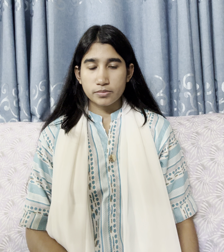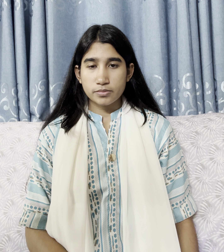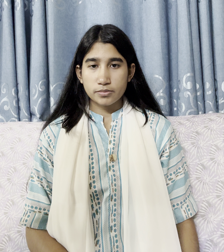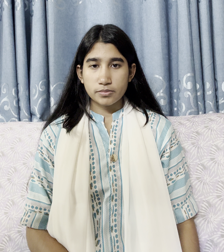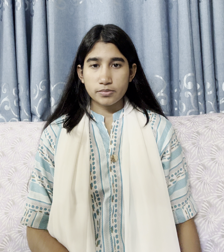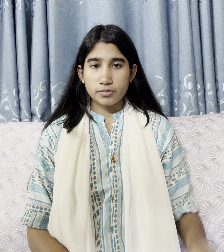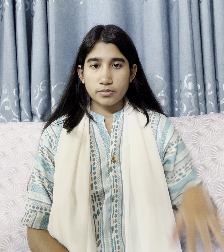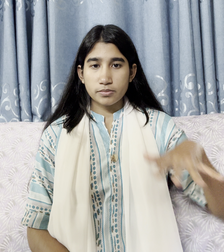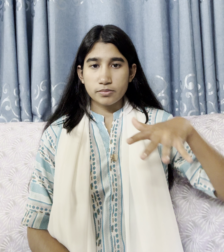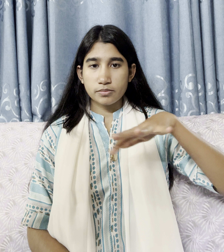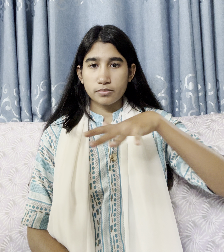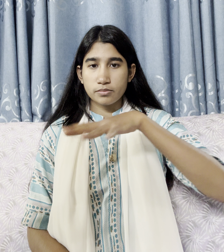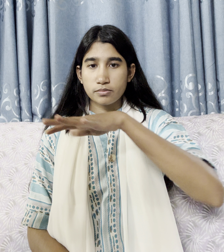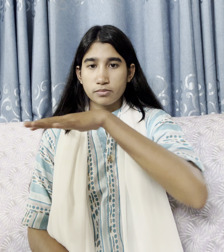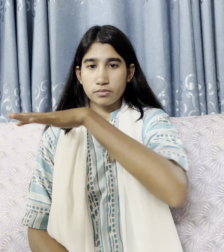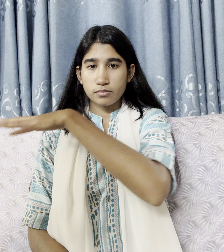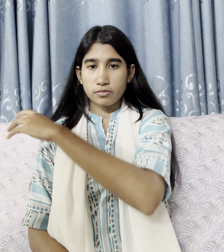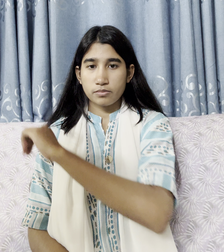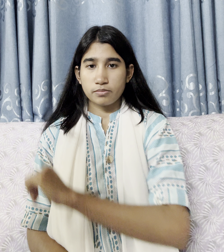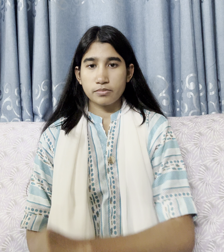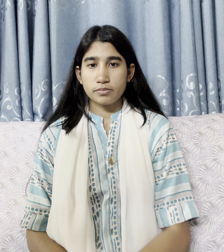সাগর